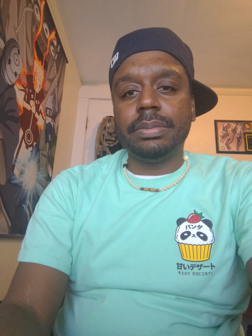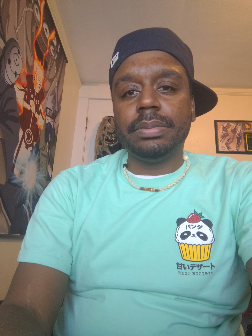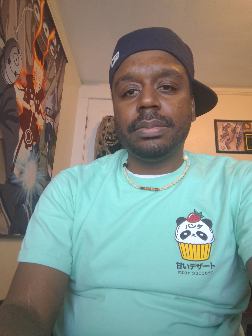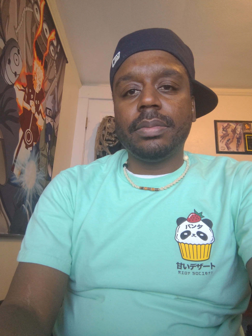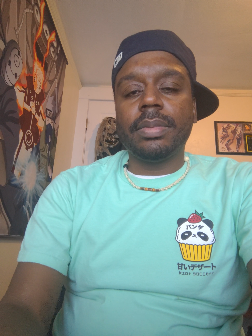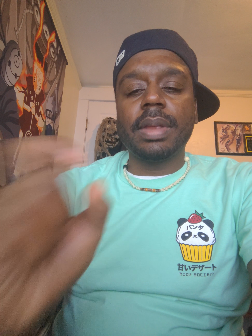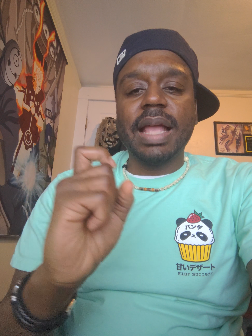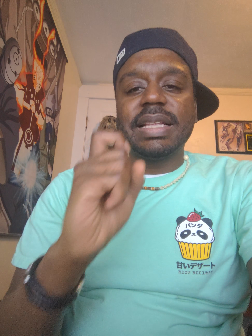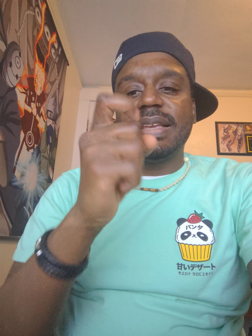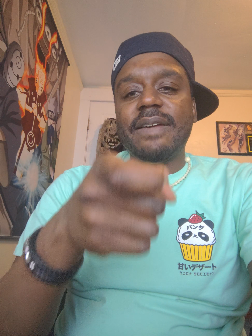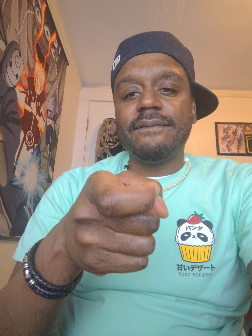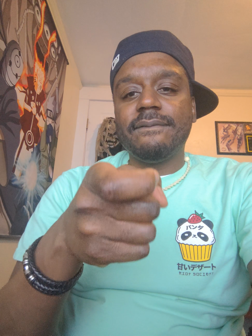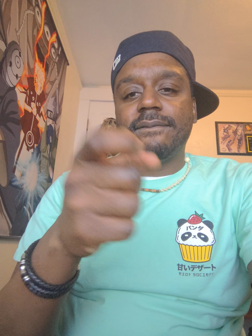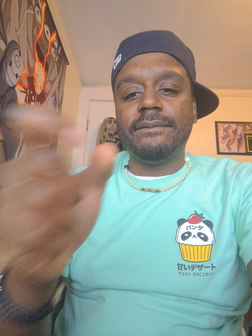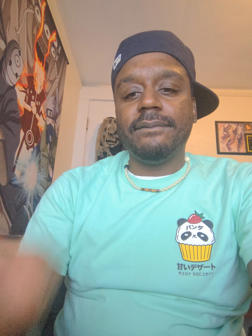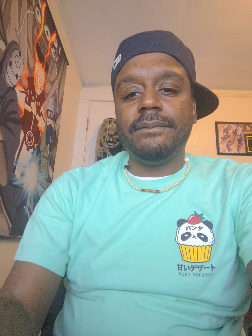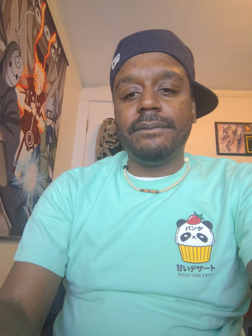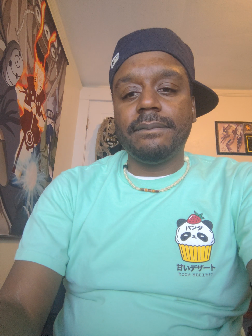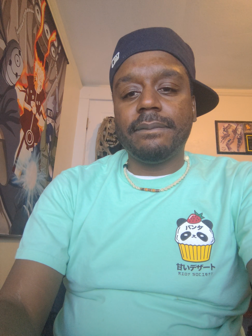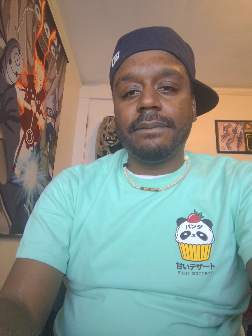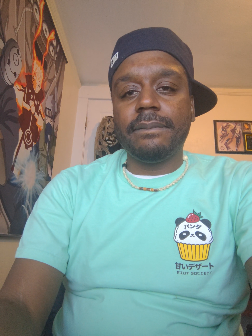gift